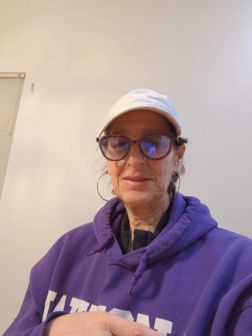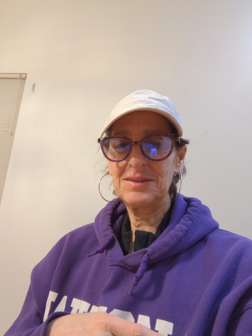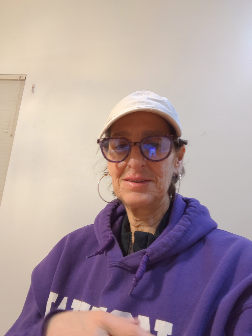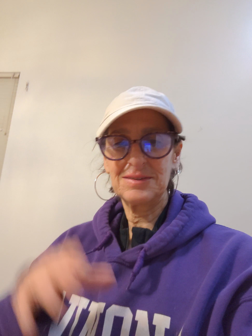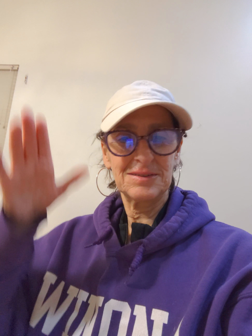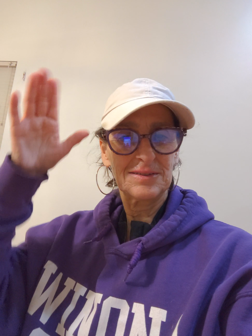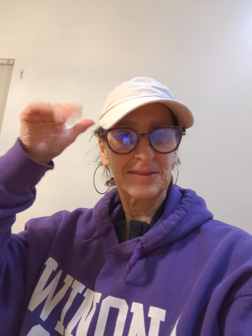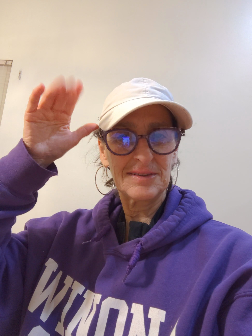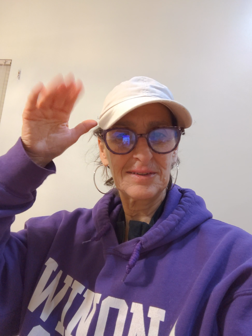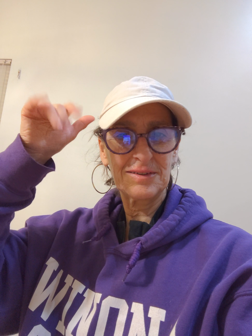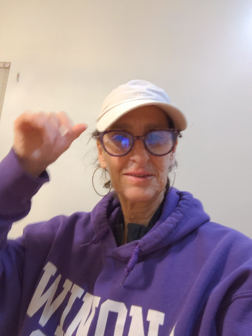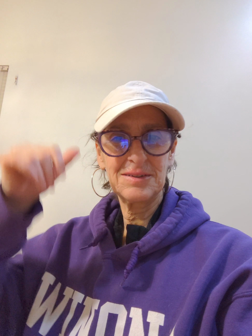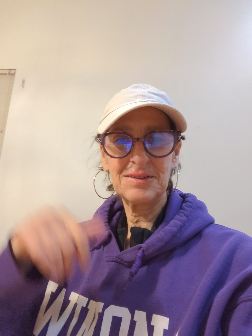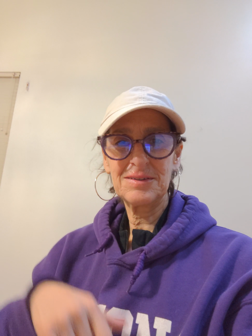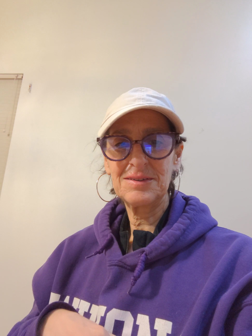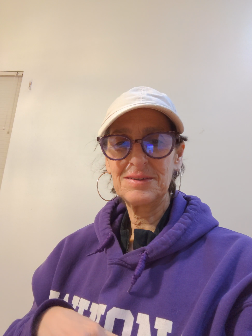donkey